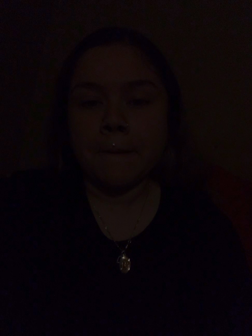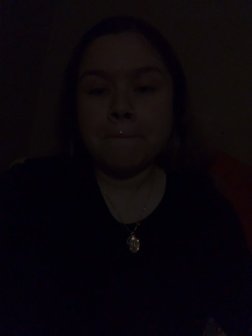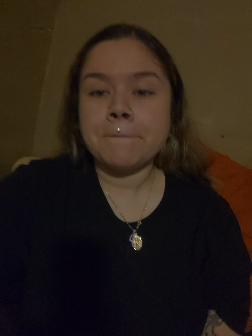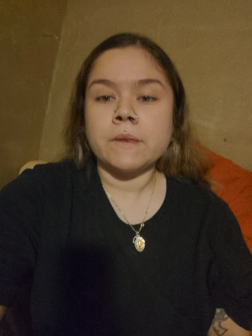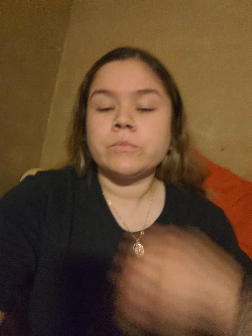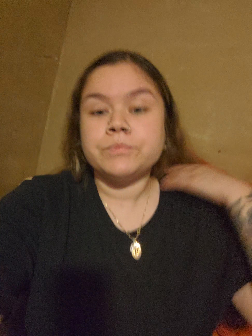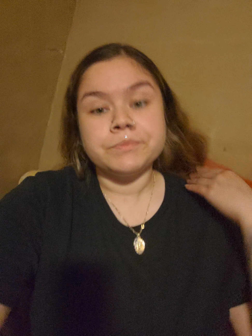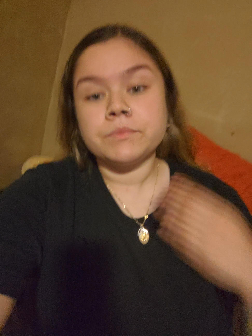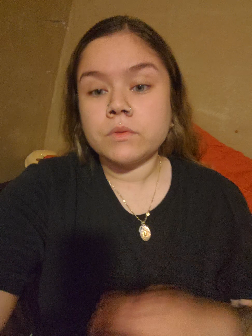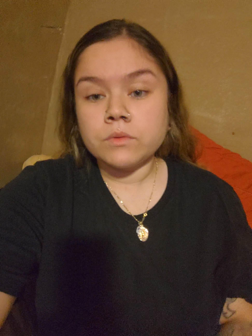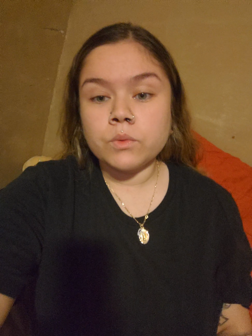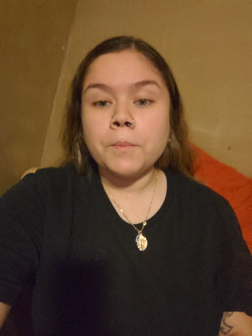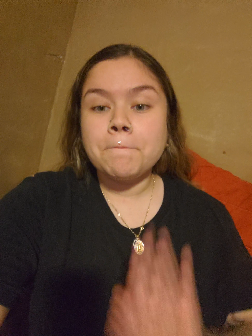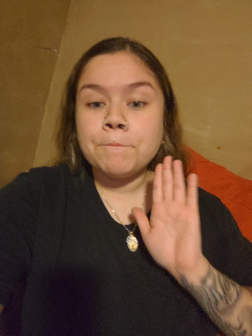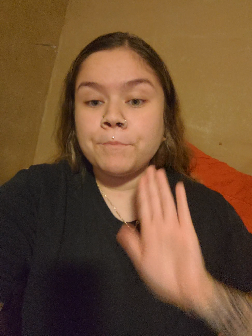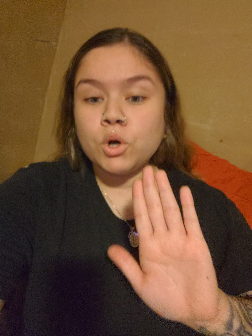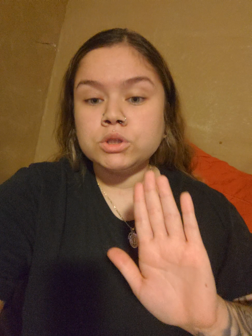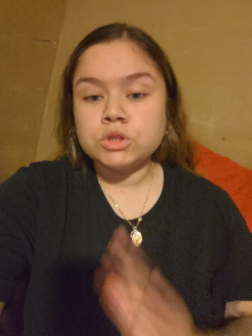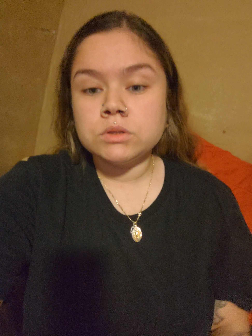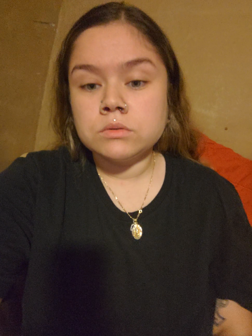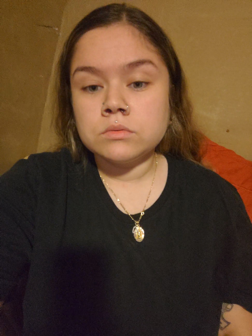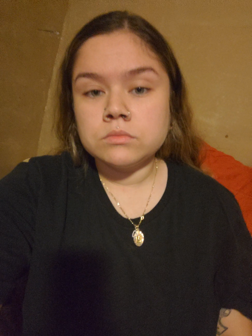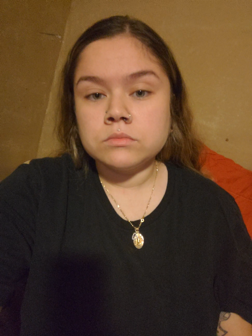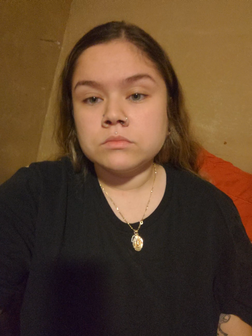push